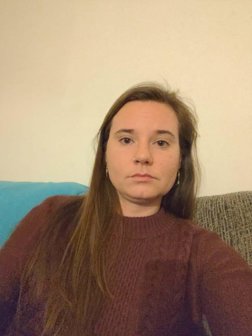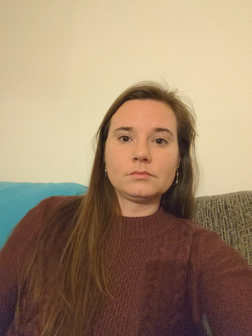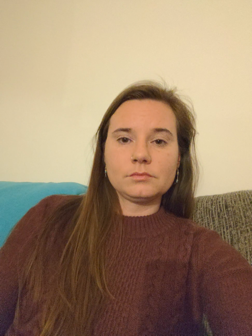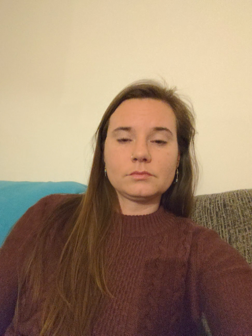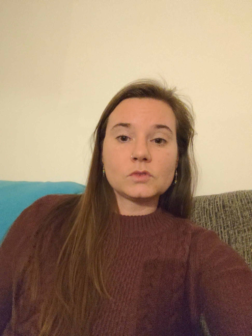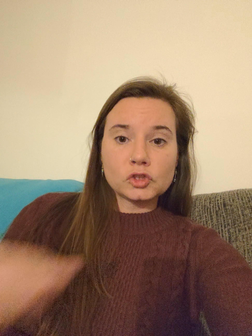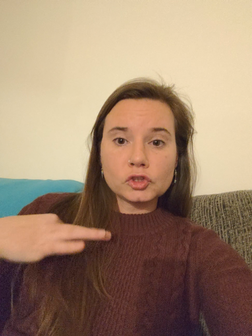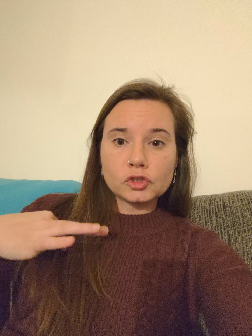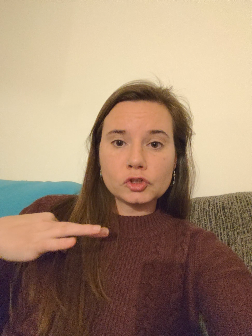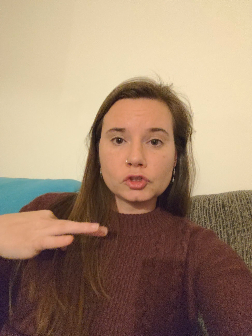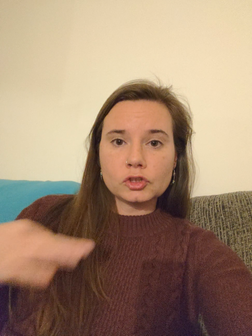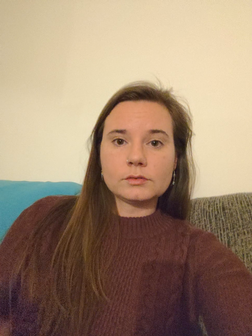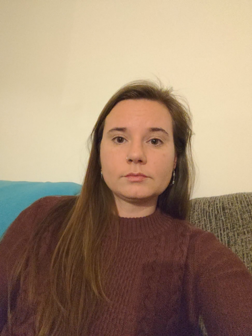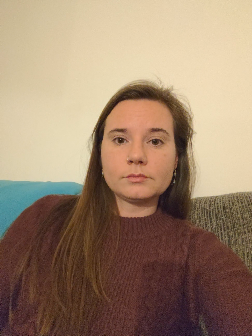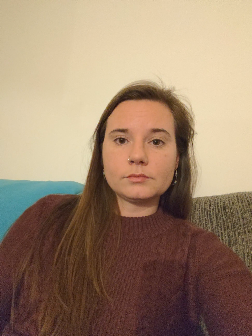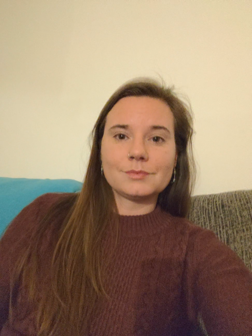shirt